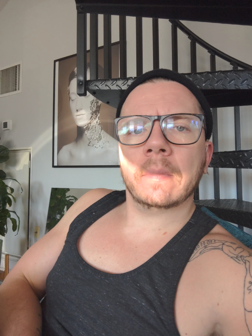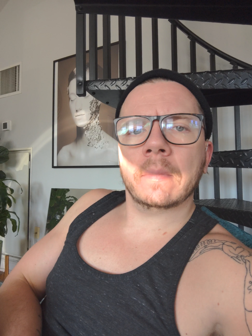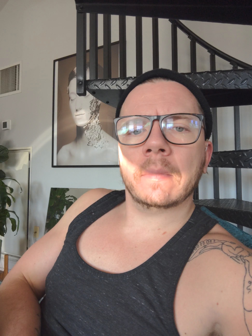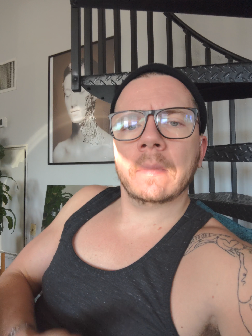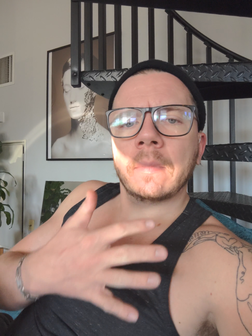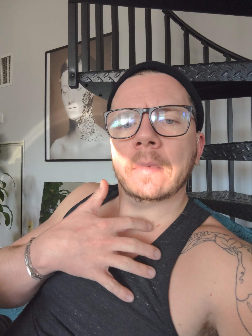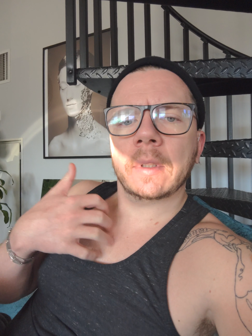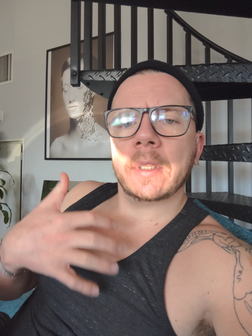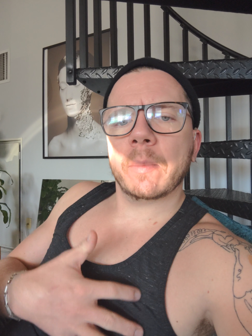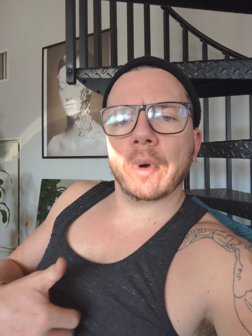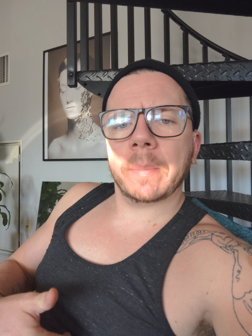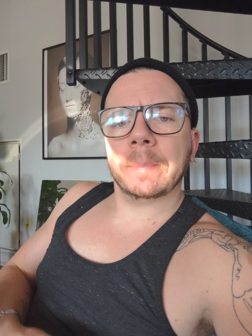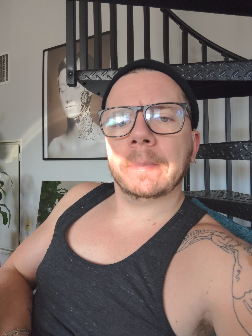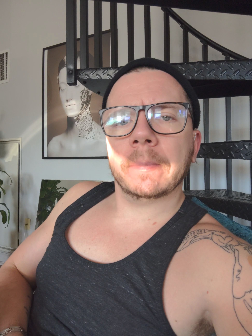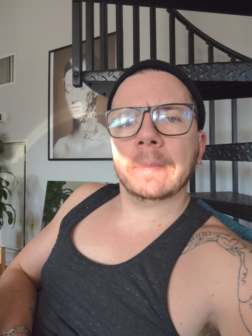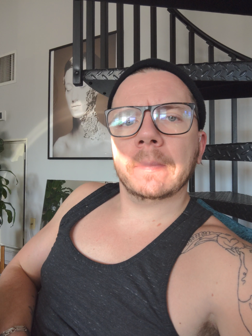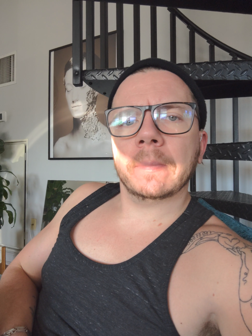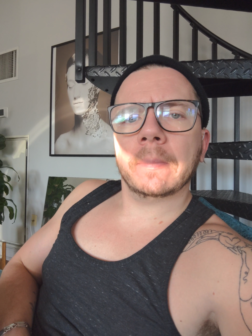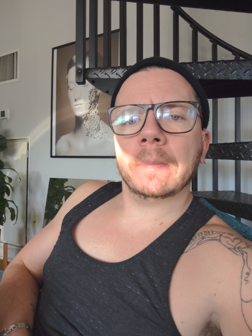zebra